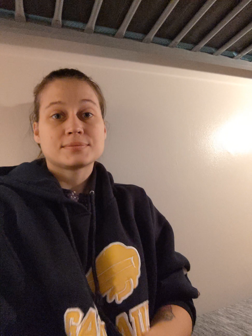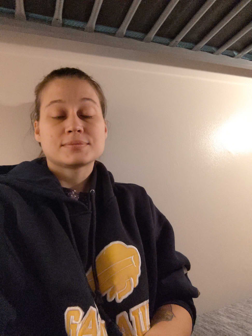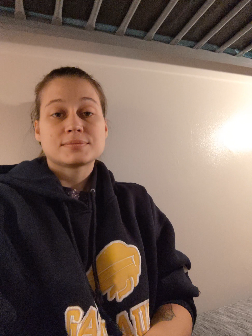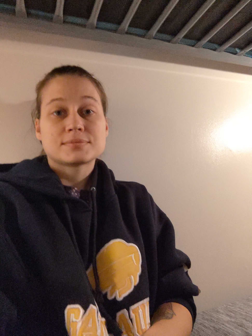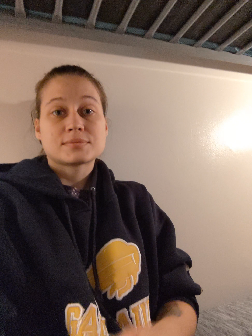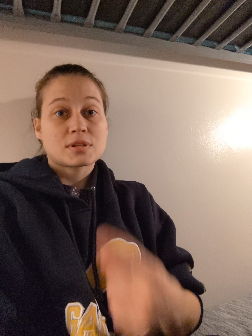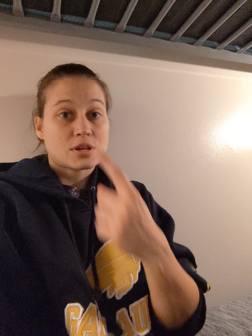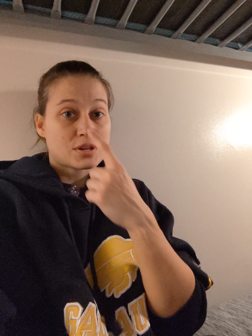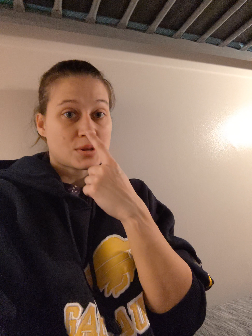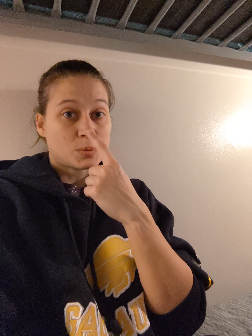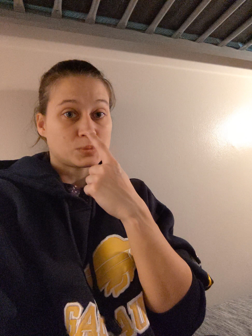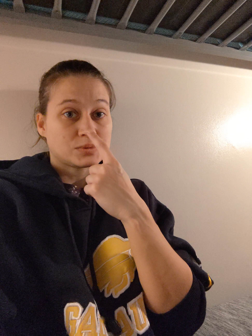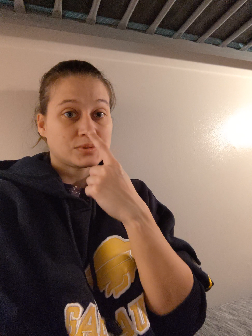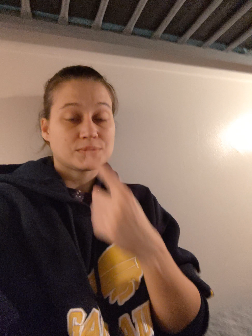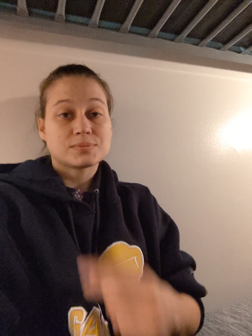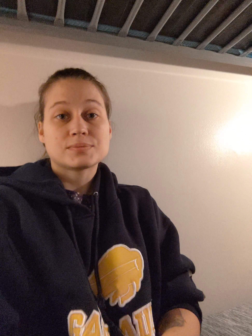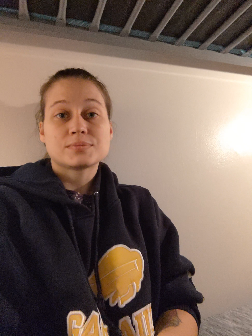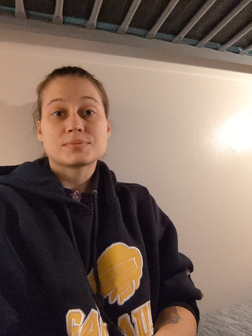nose